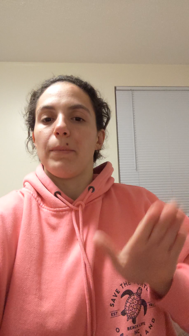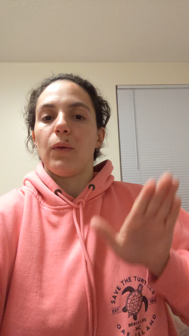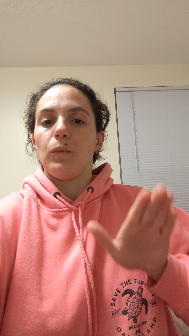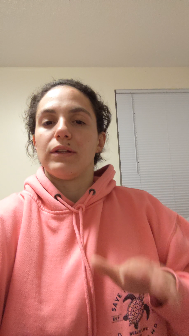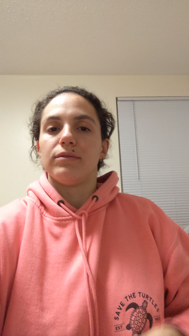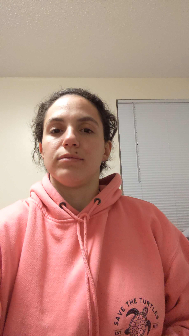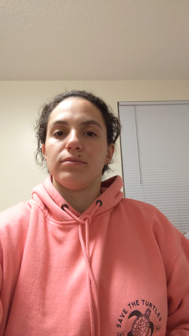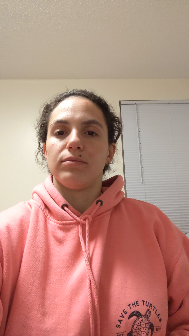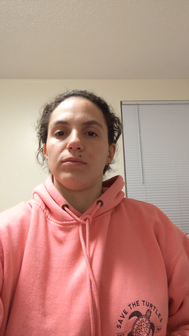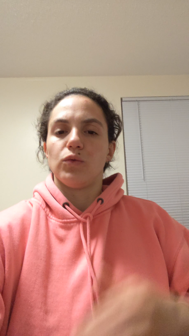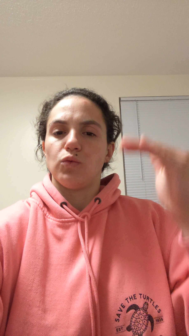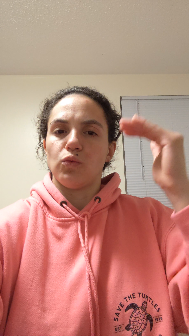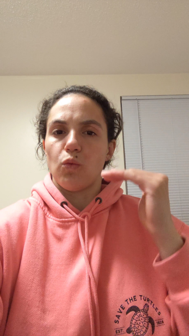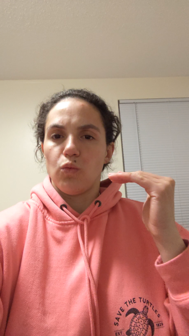short